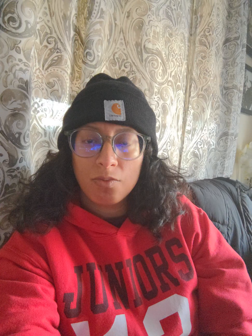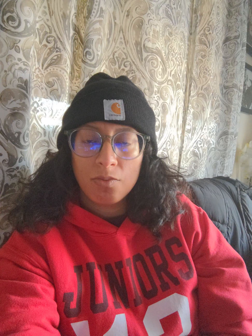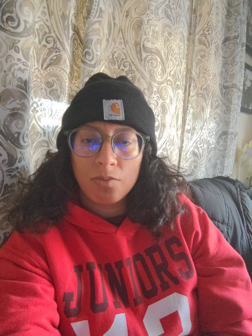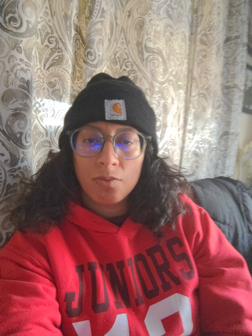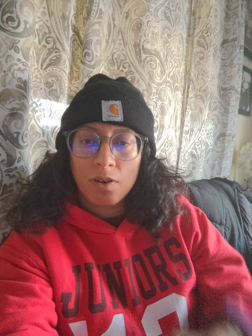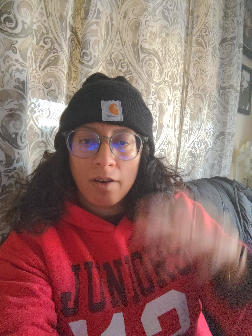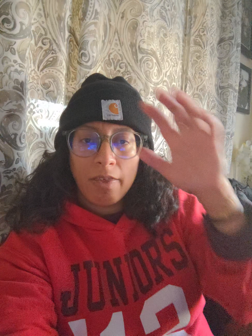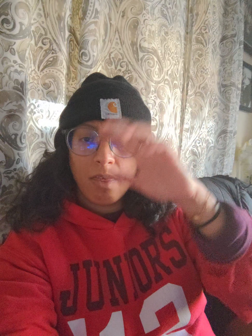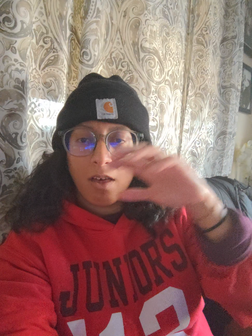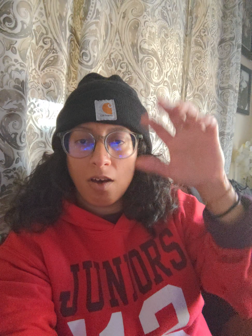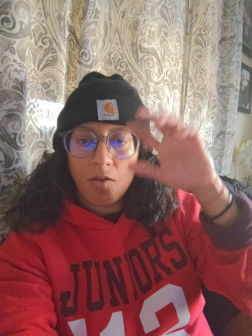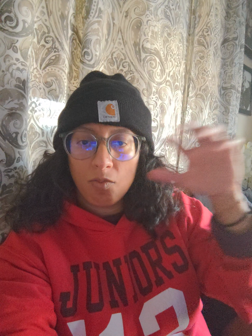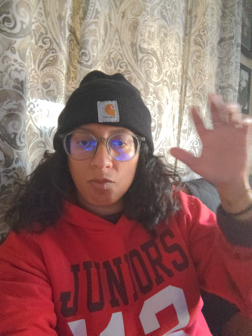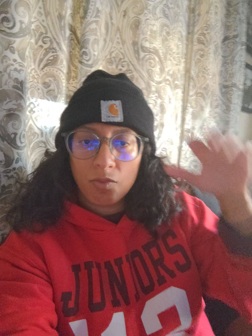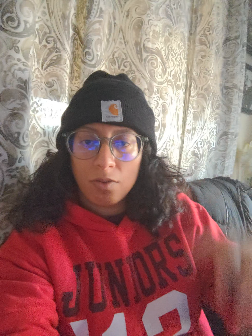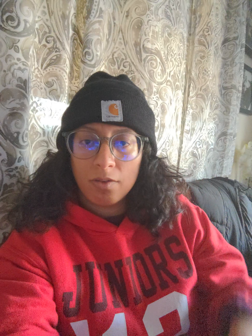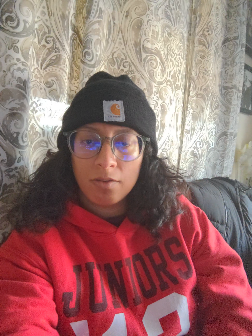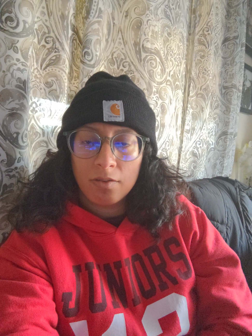cloud